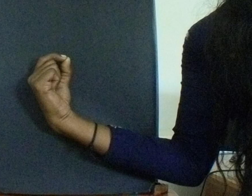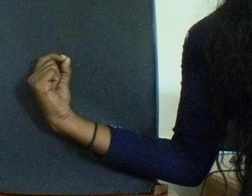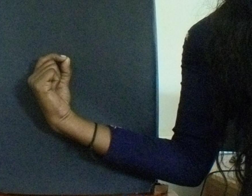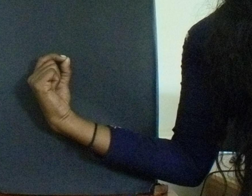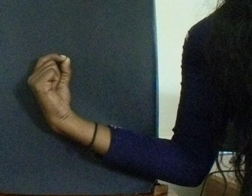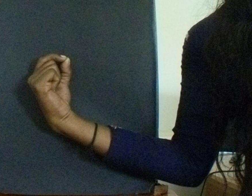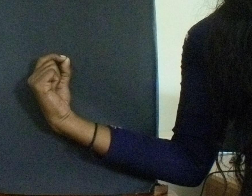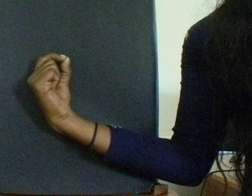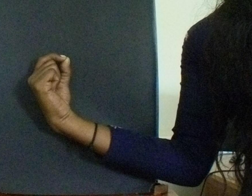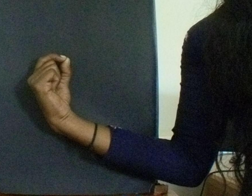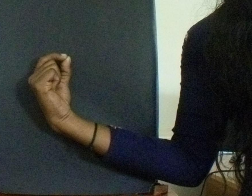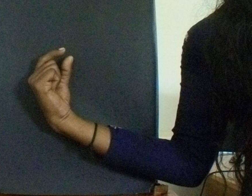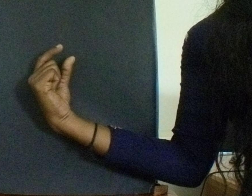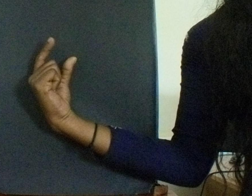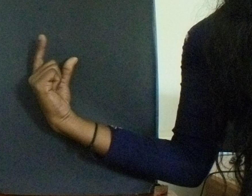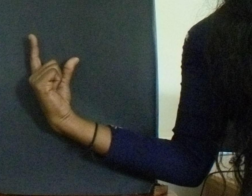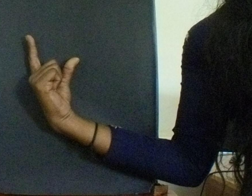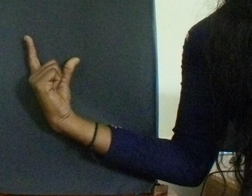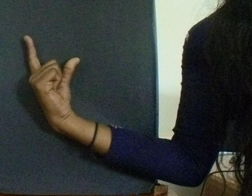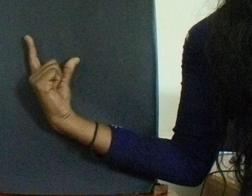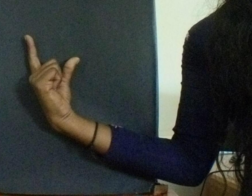thief